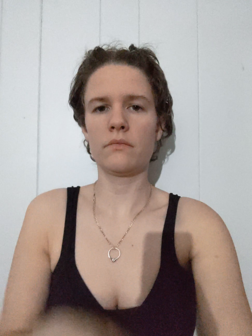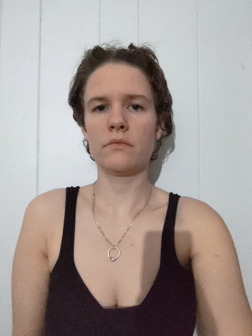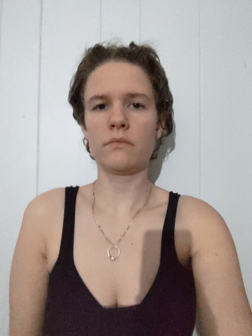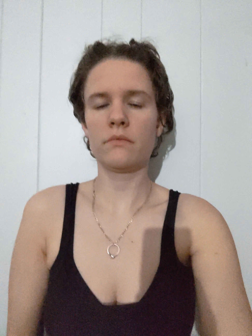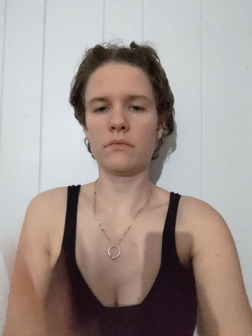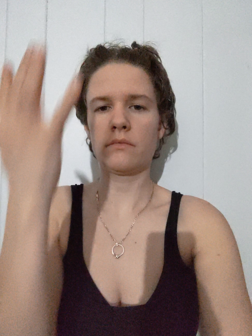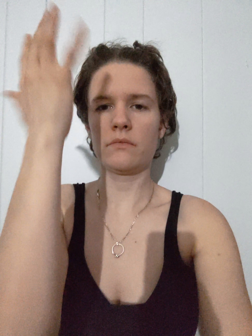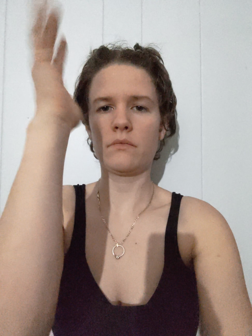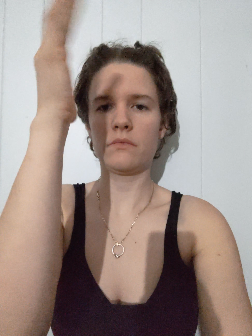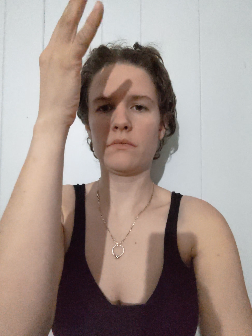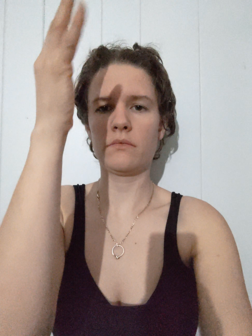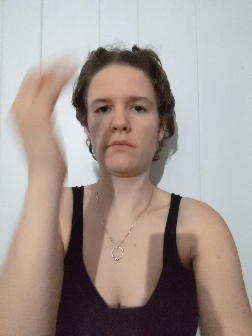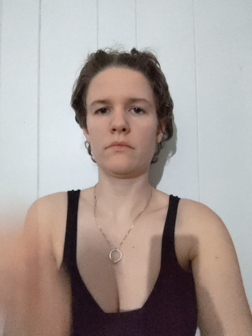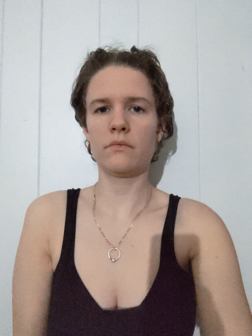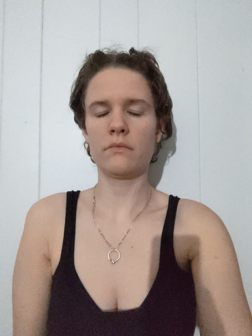tree